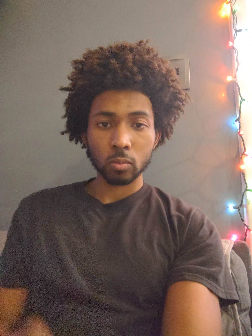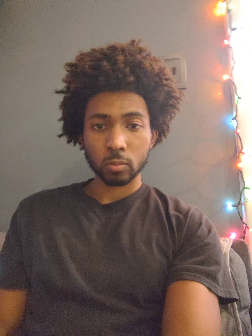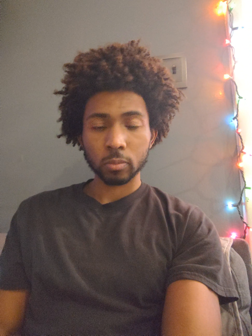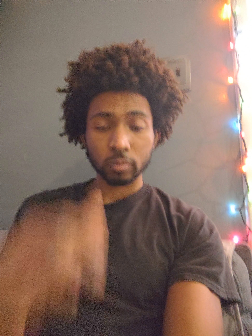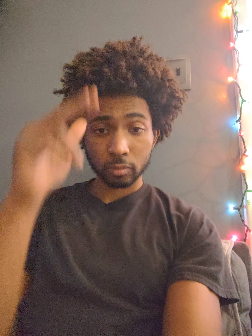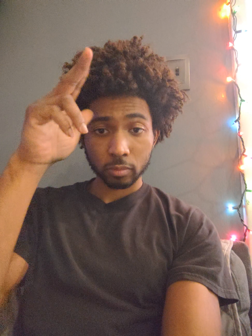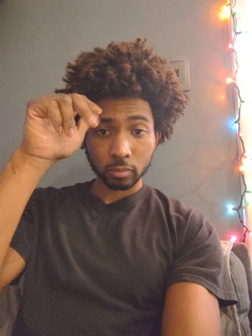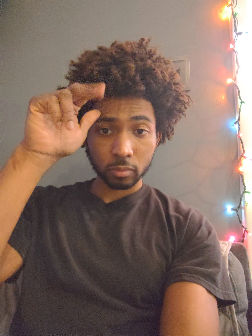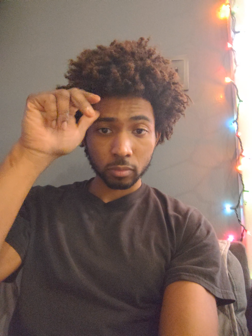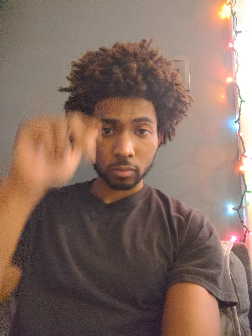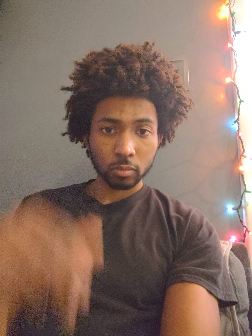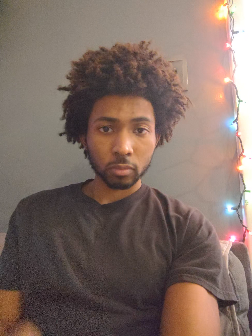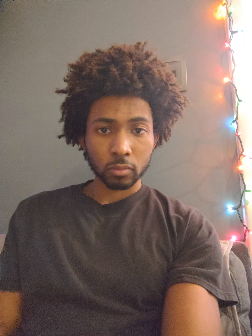horse